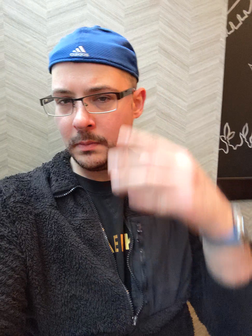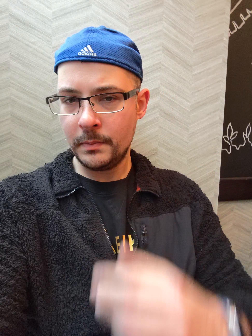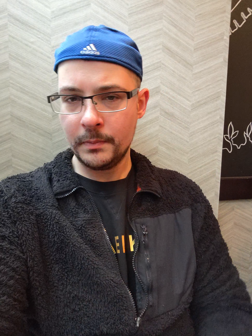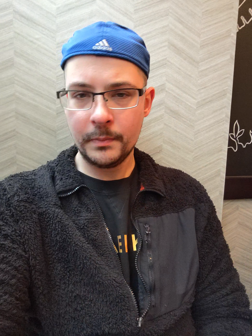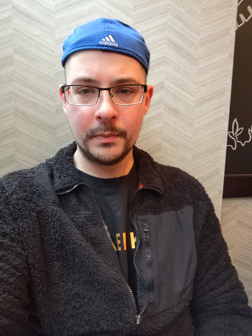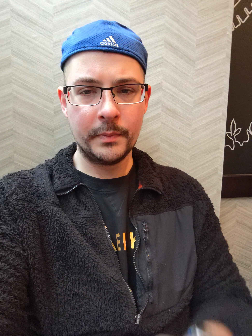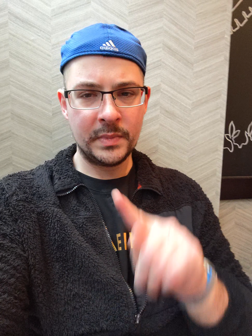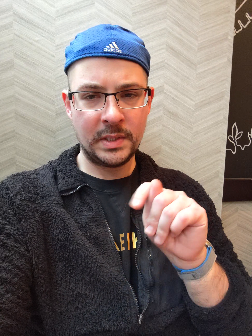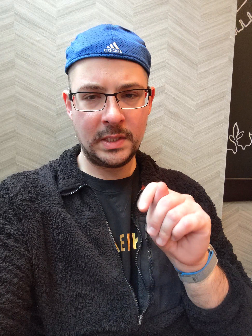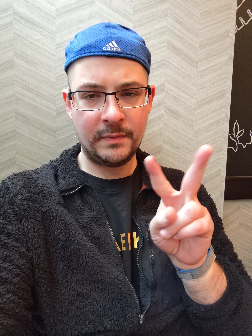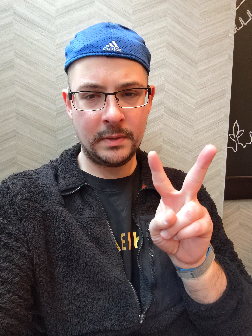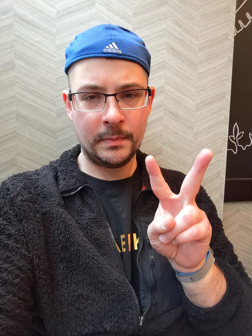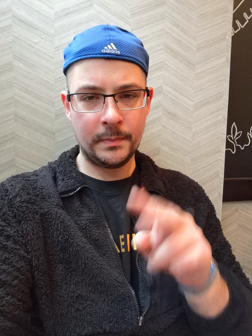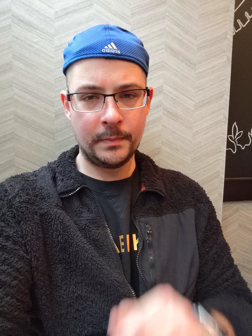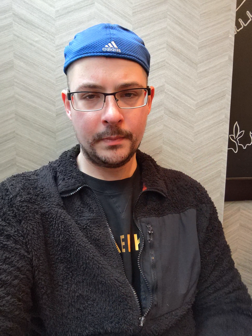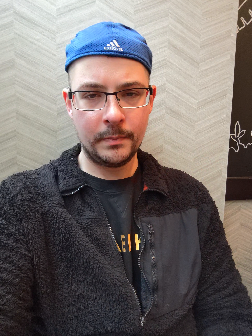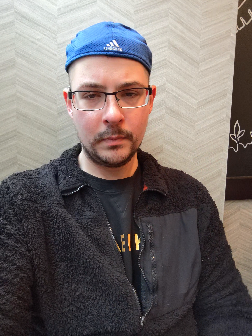TV